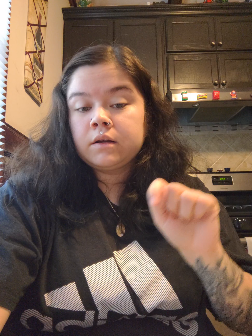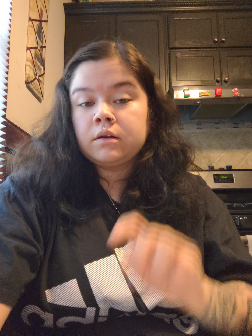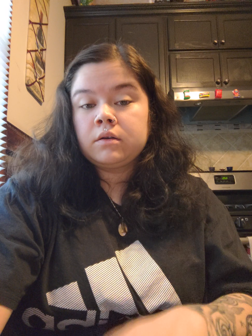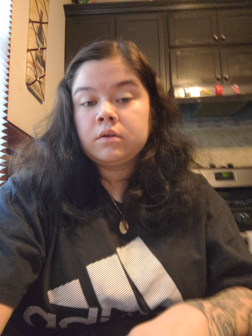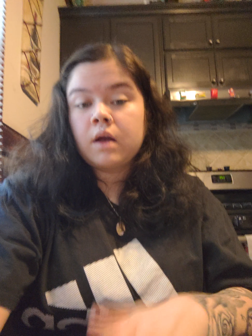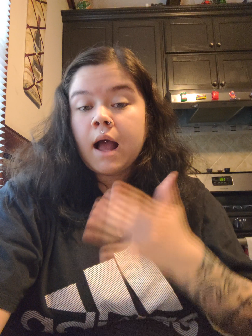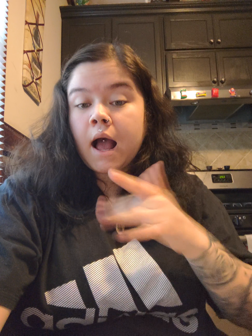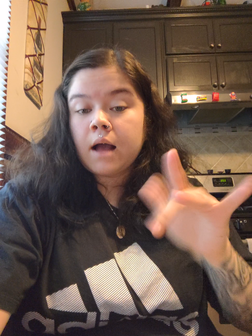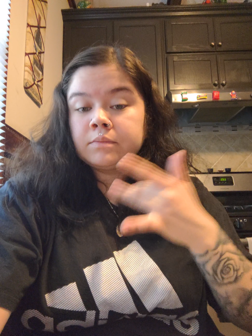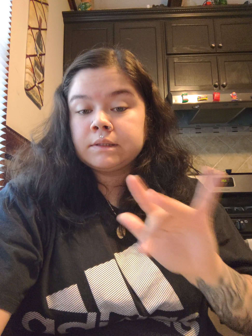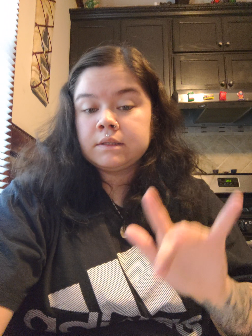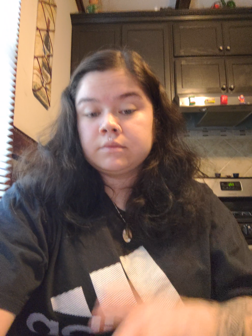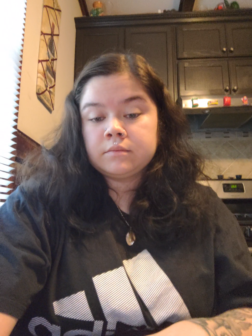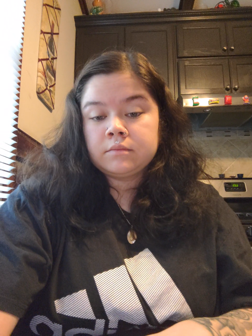empty